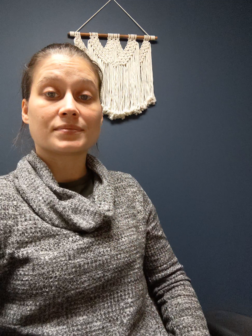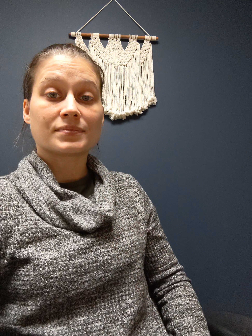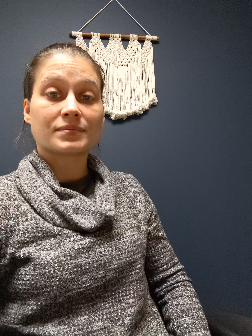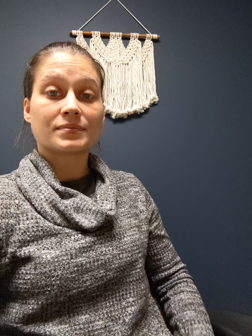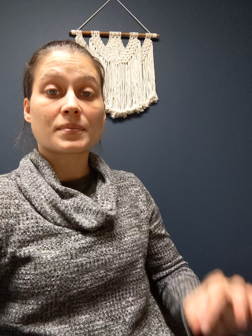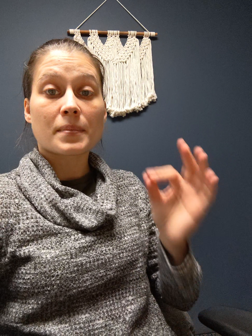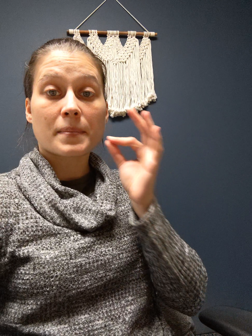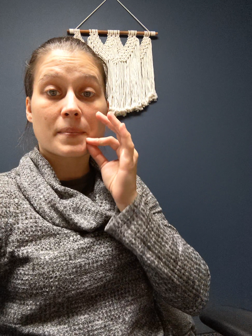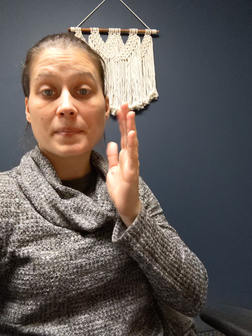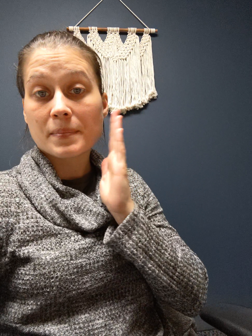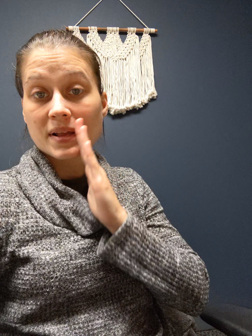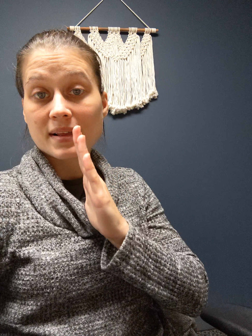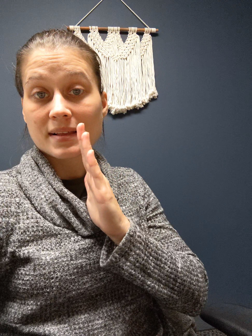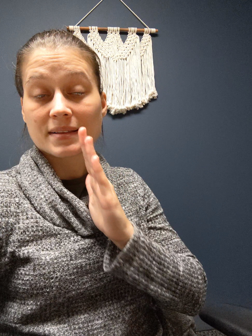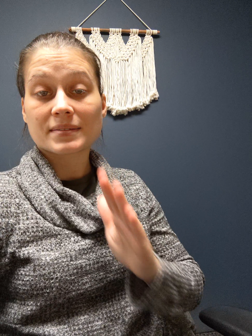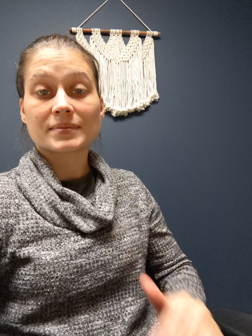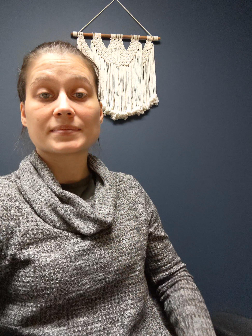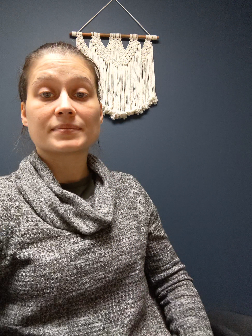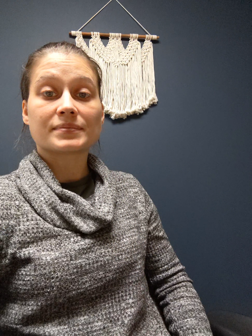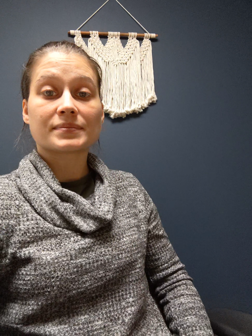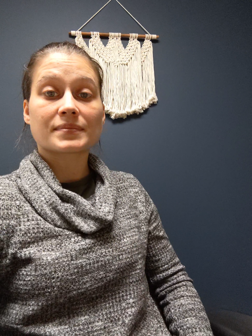bee